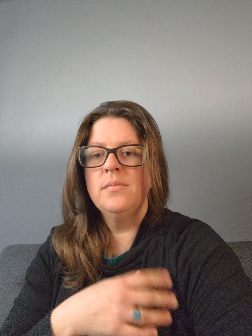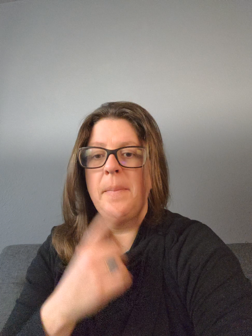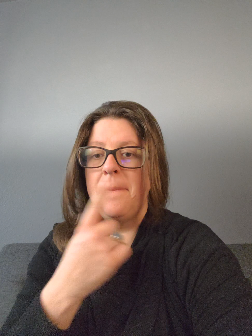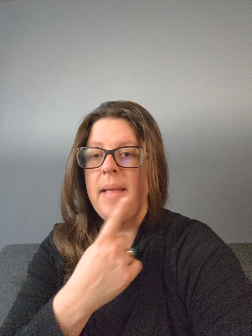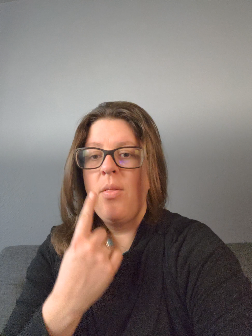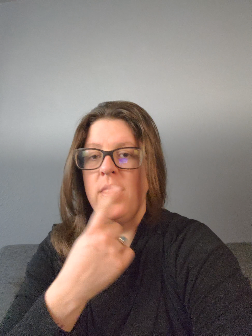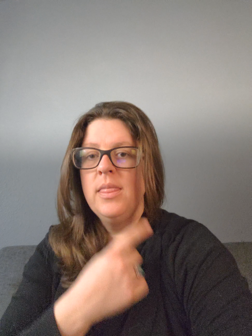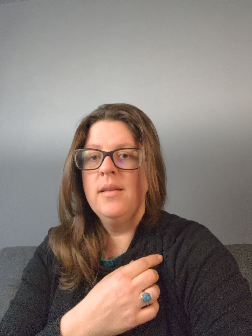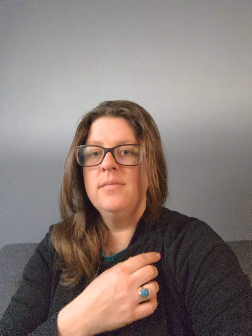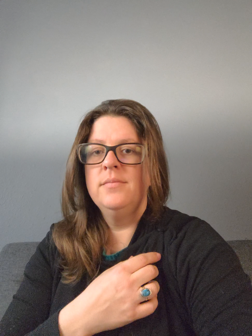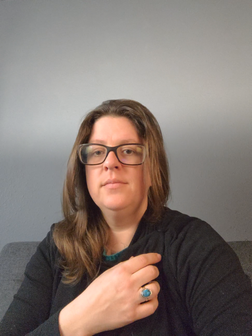mouth